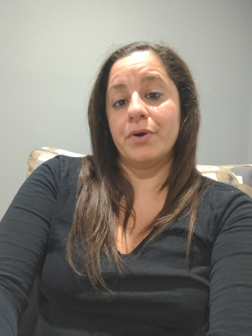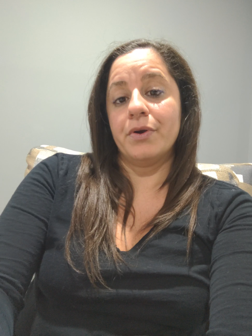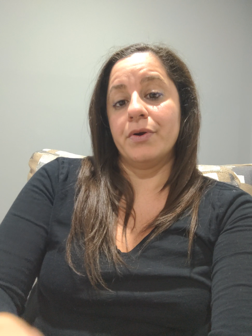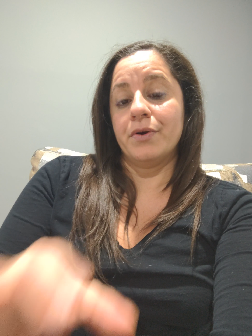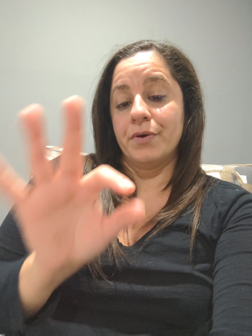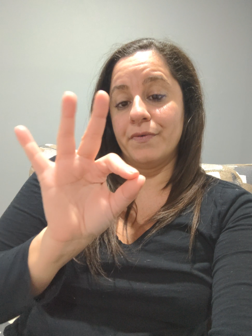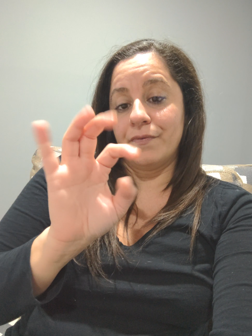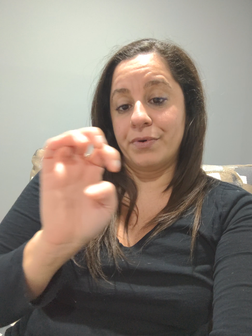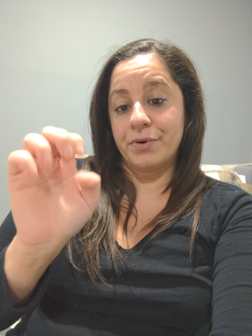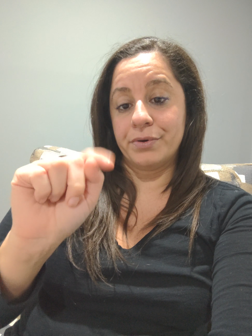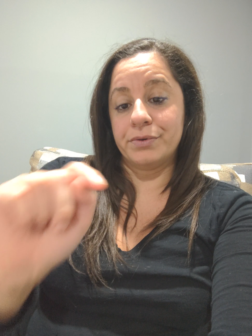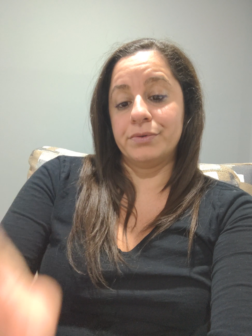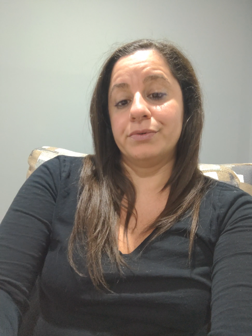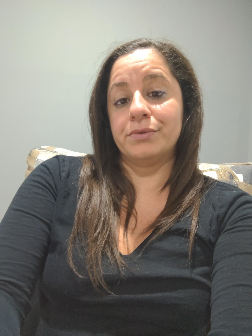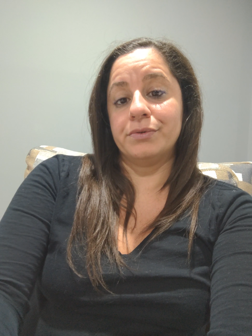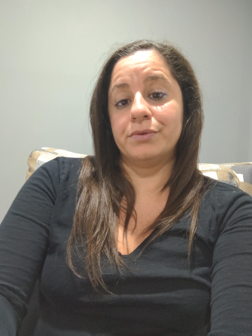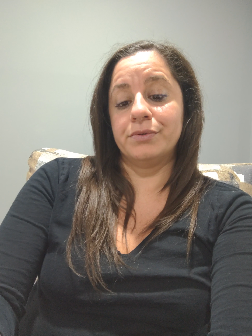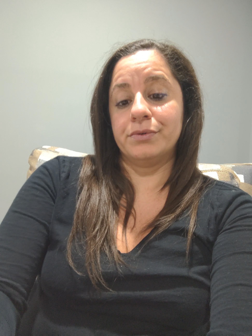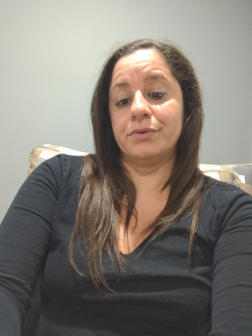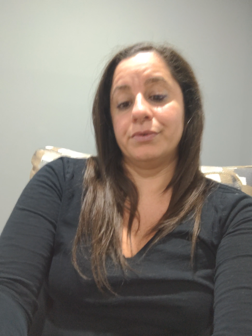feet